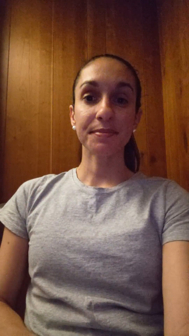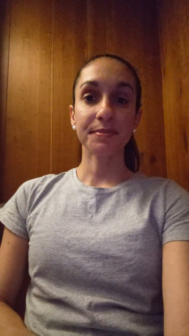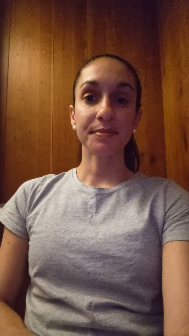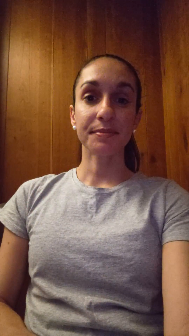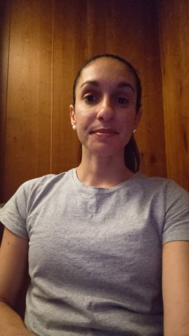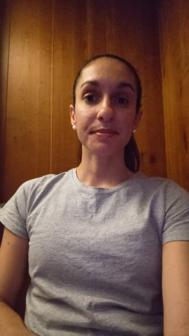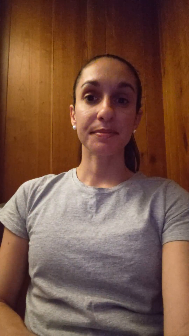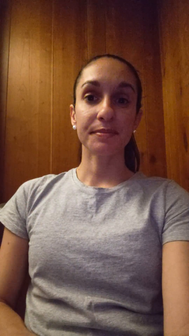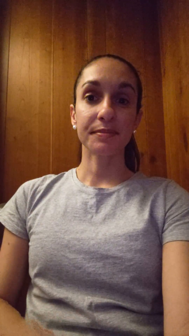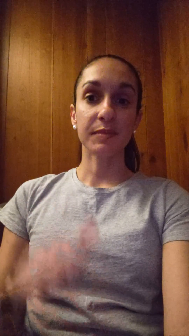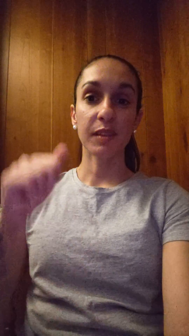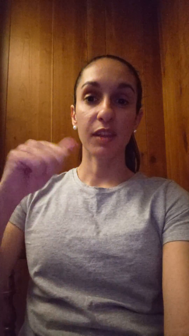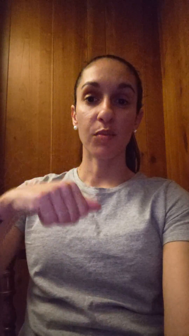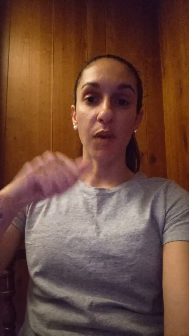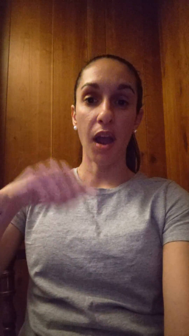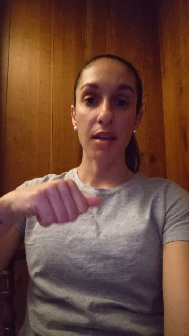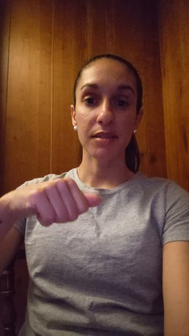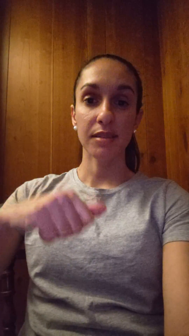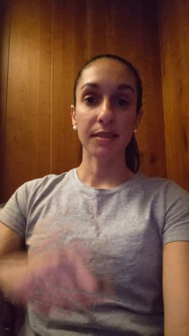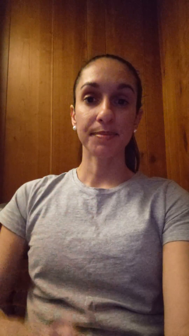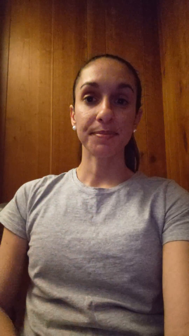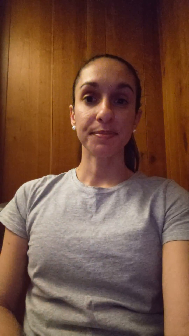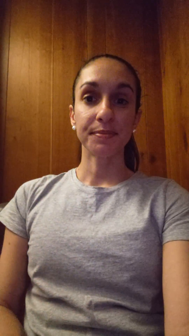rock